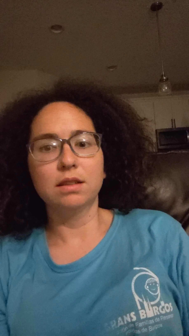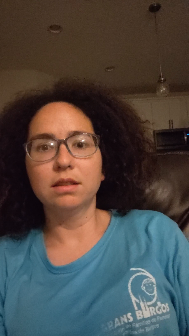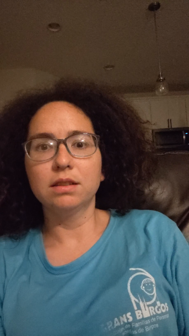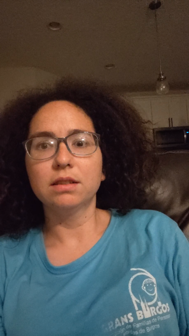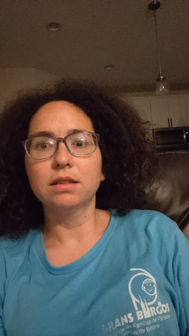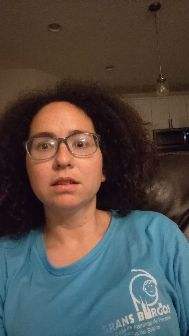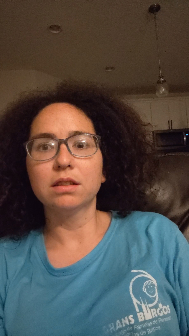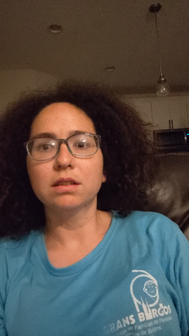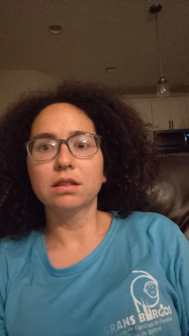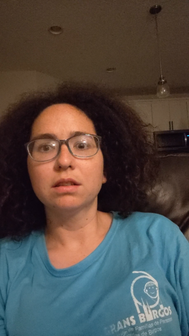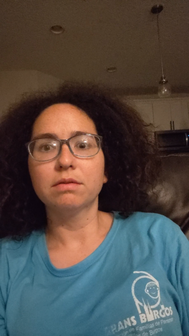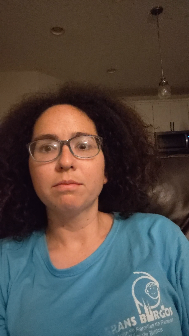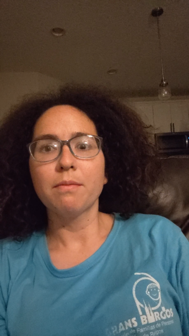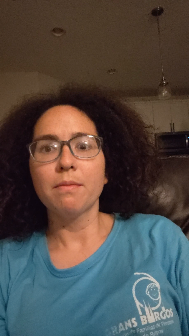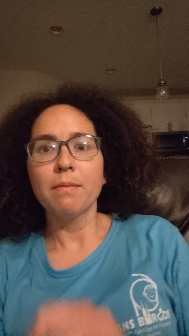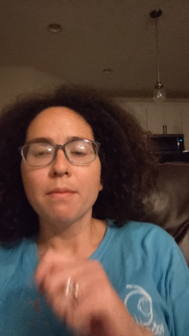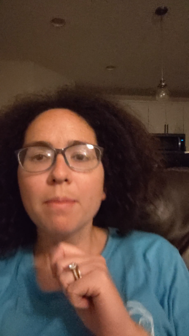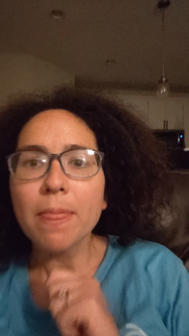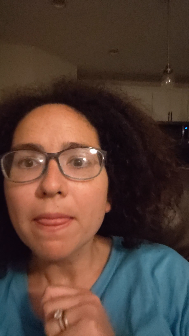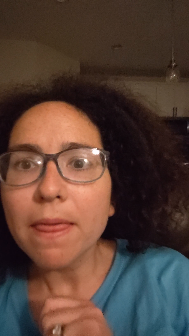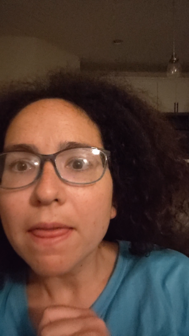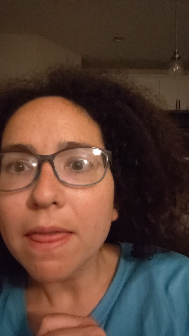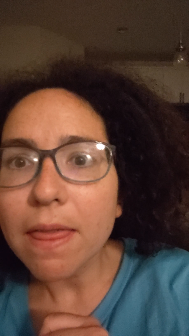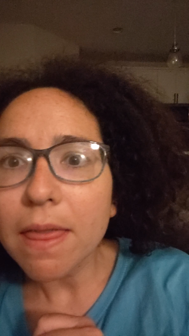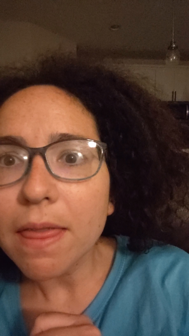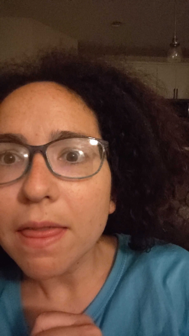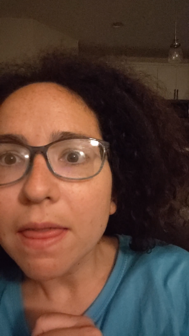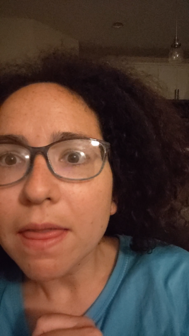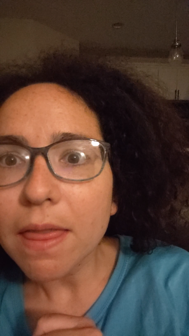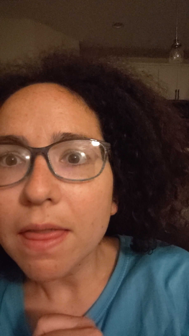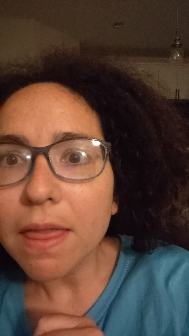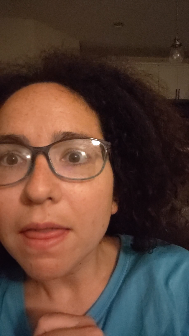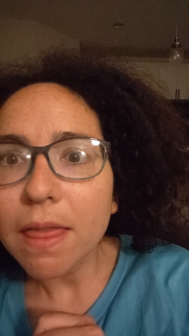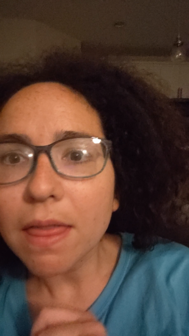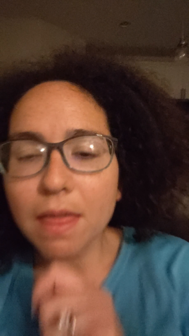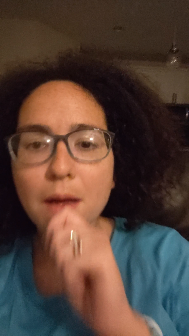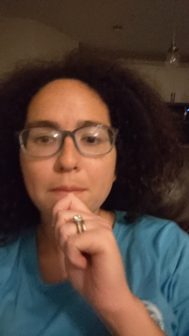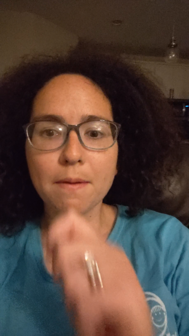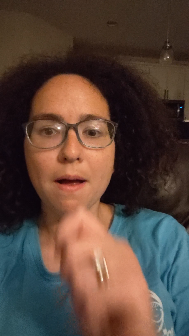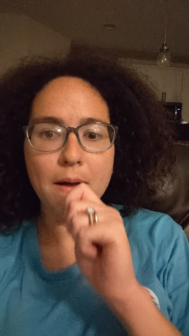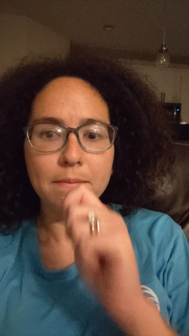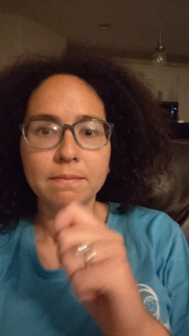popsicle